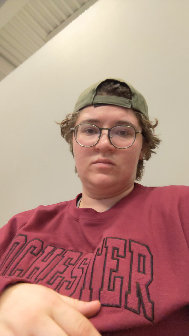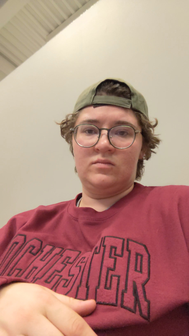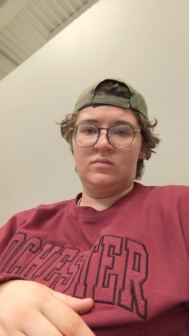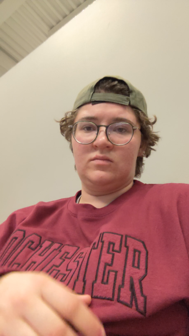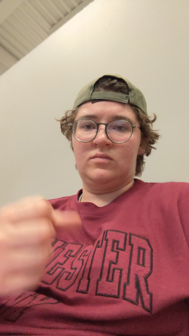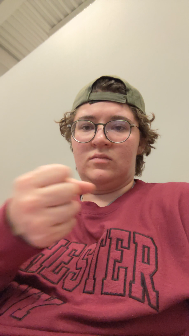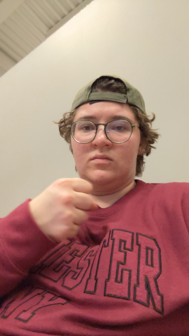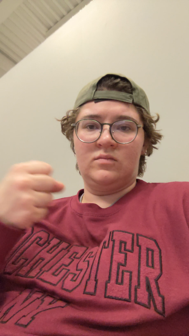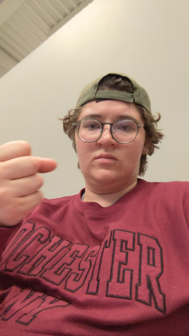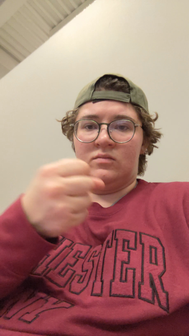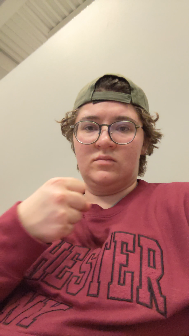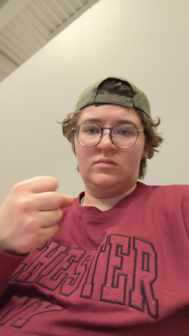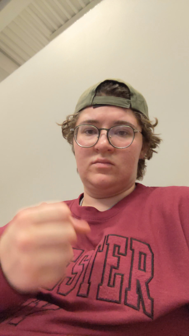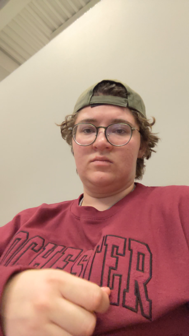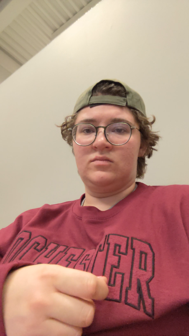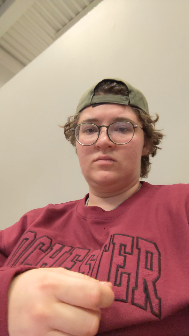coffee